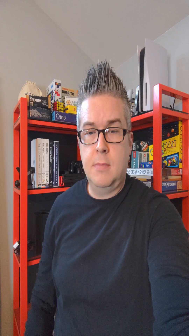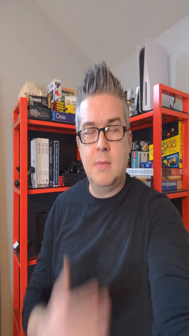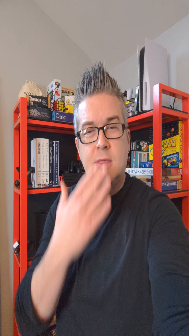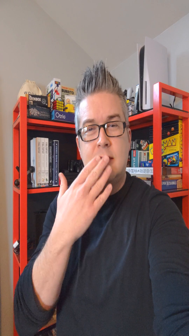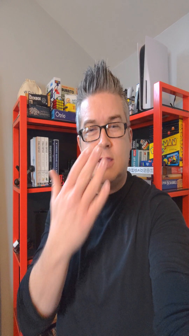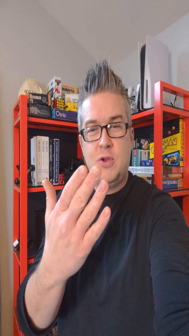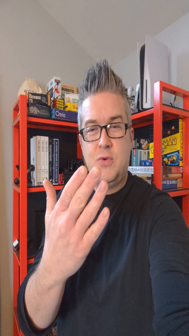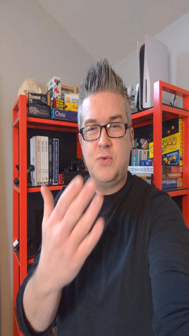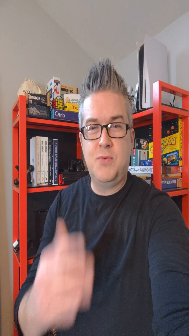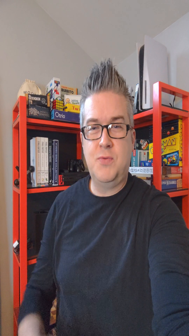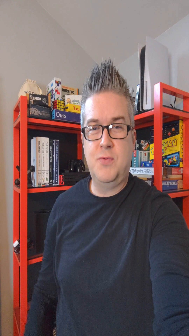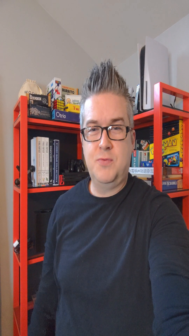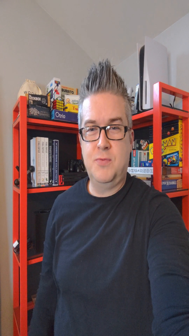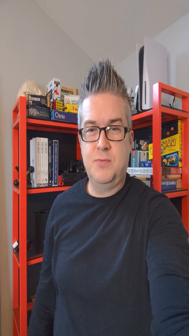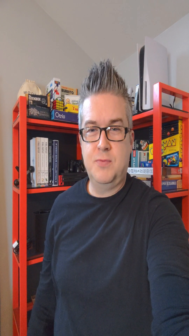thank you